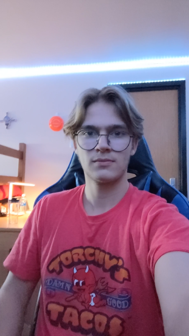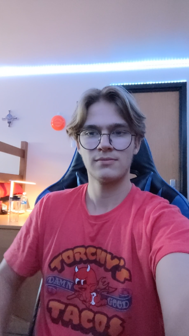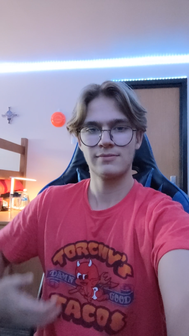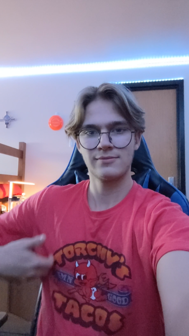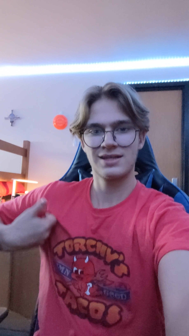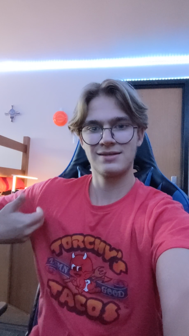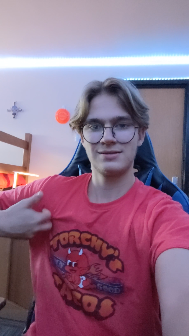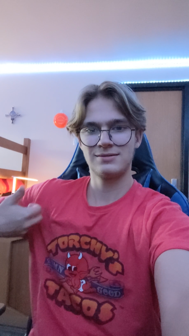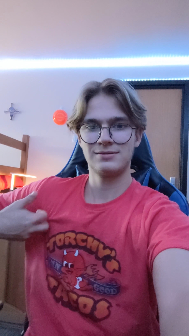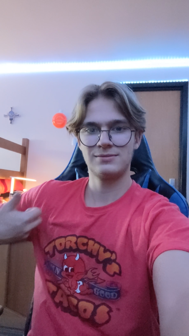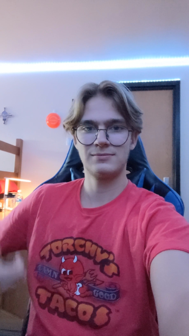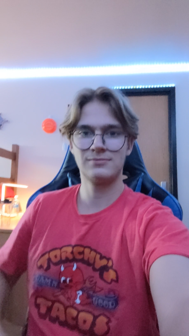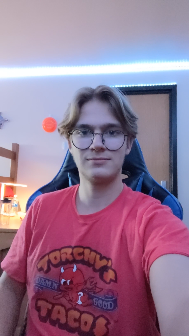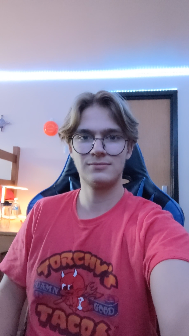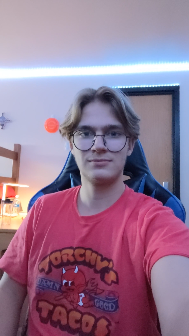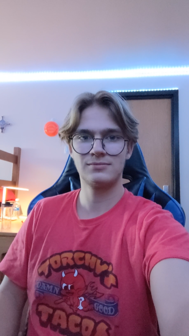monkey